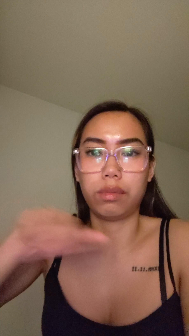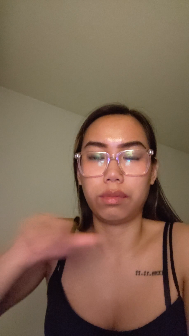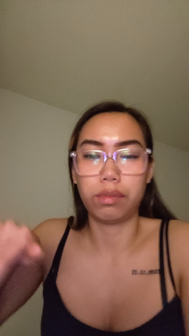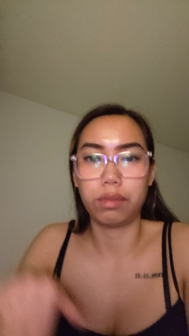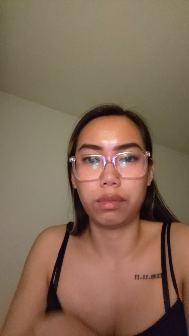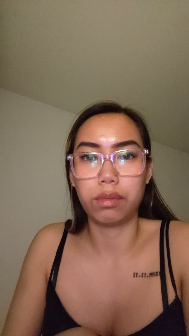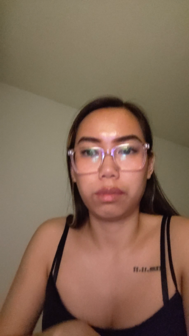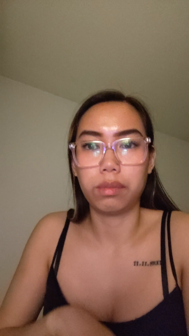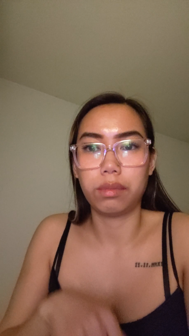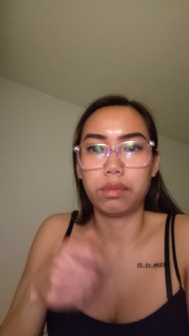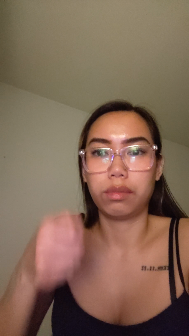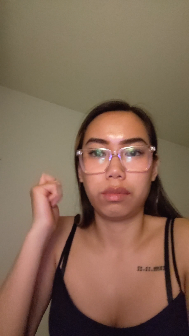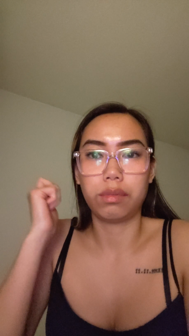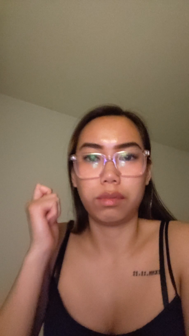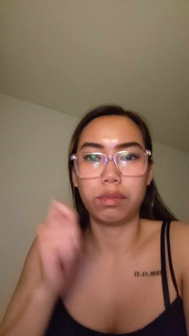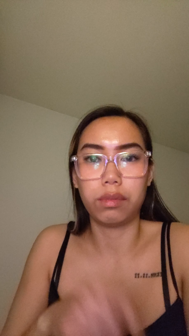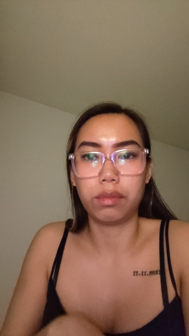pull